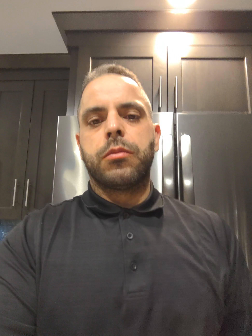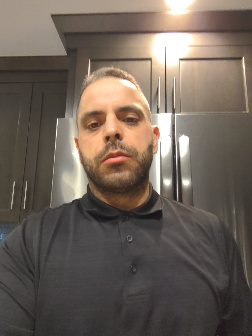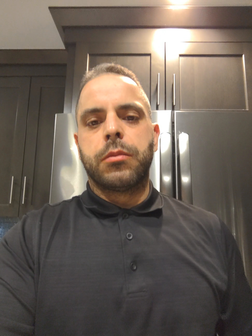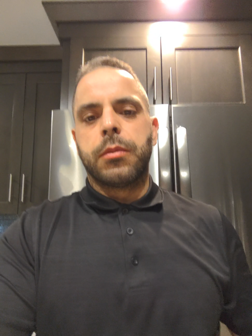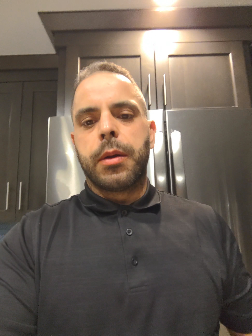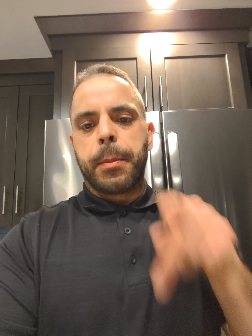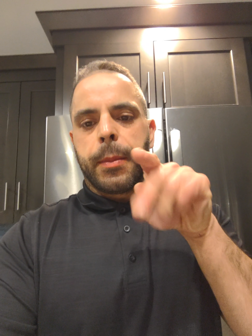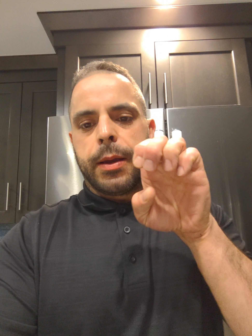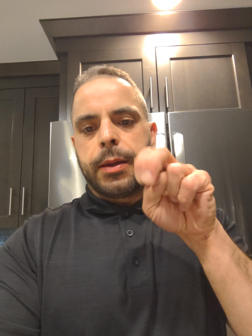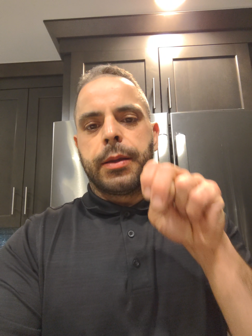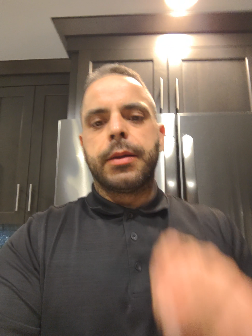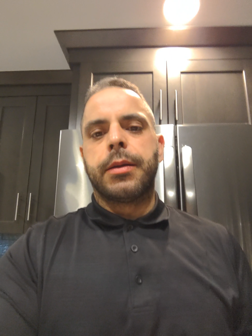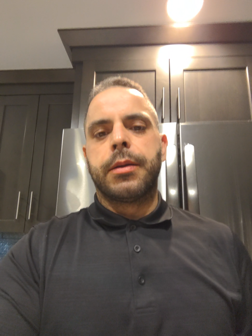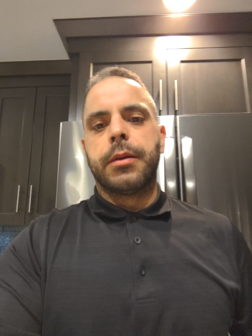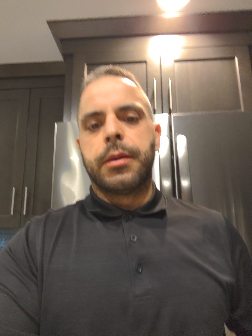pen